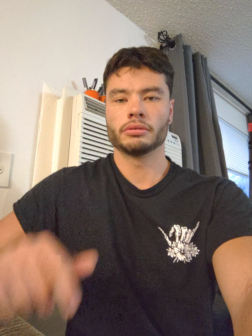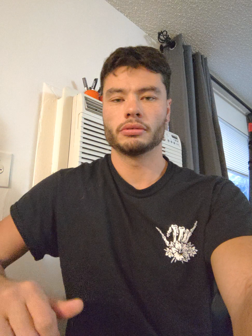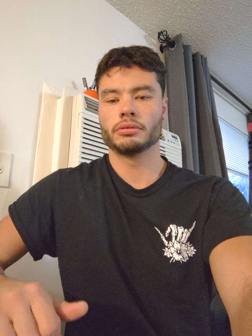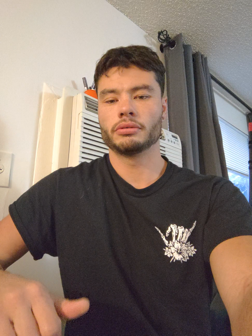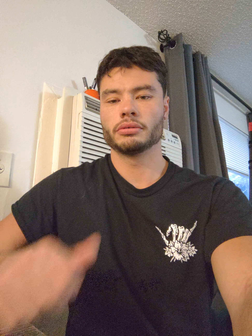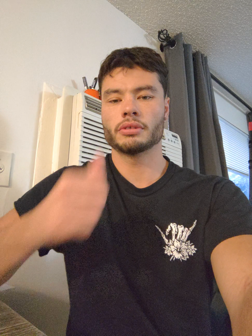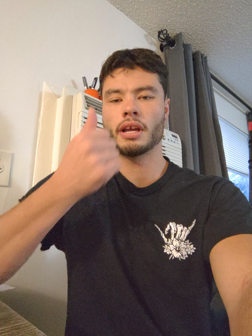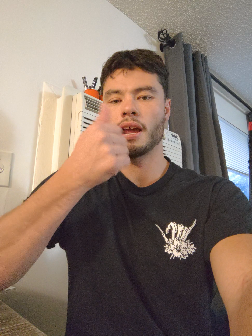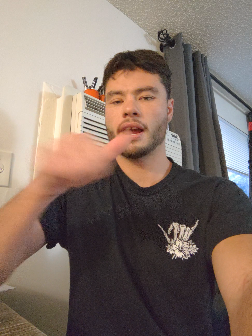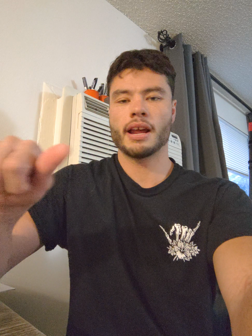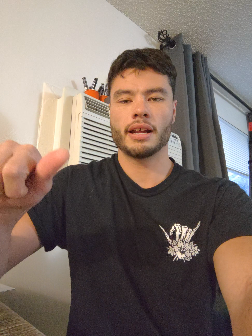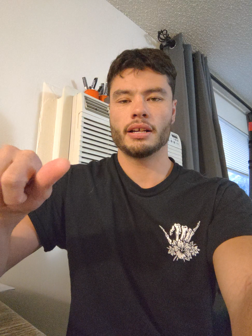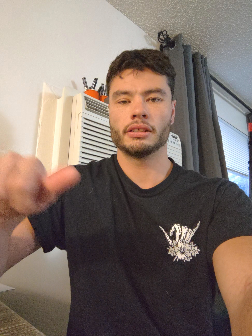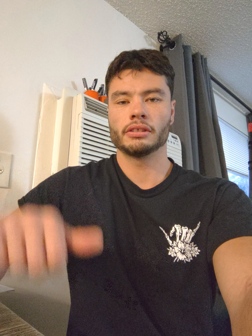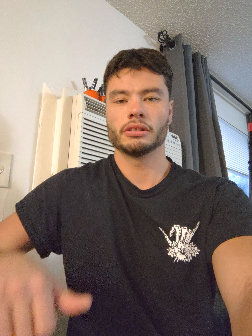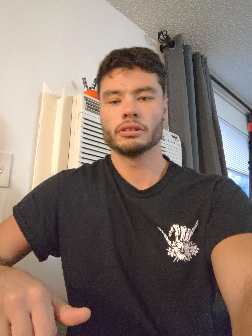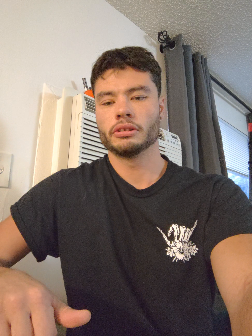any